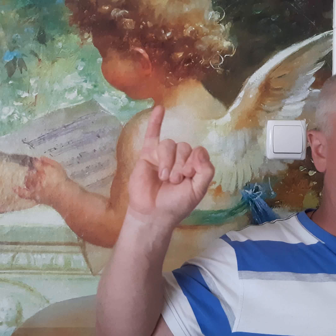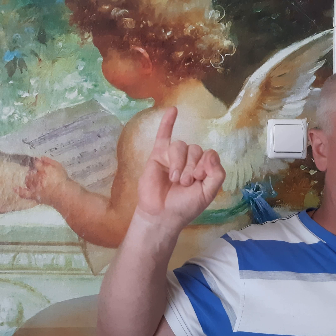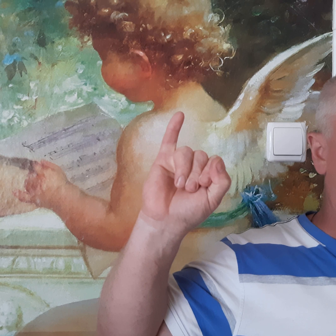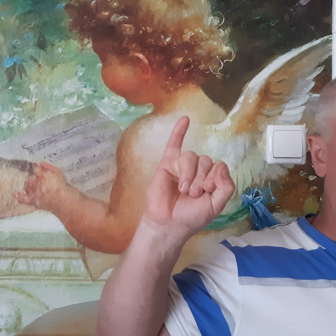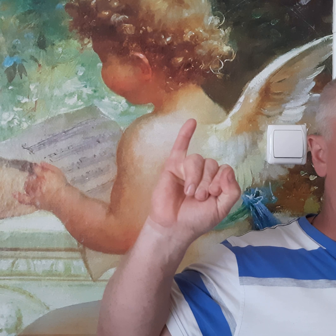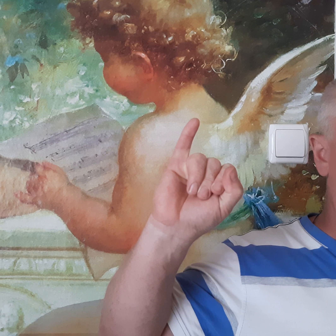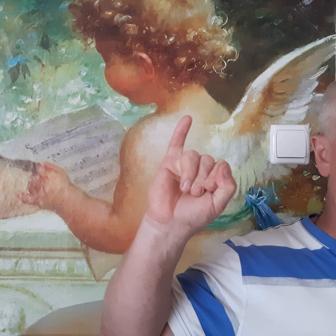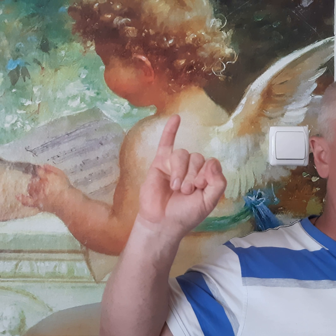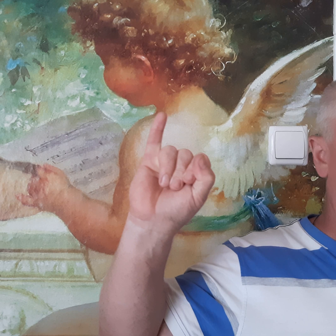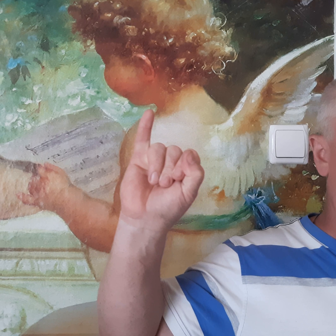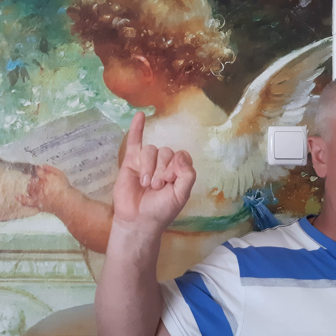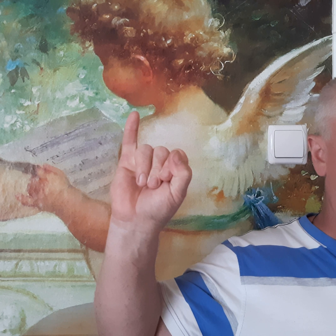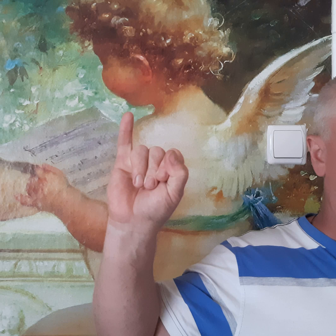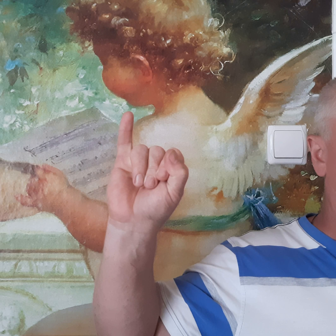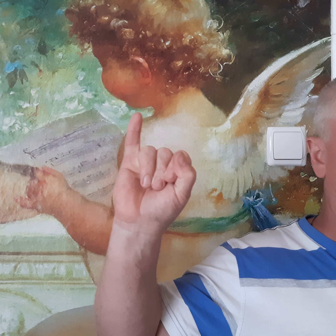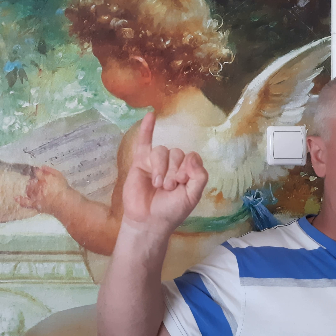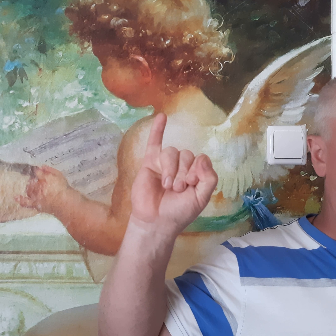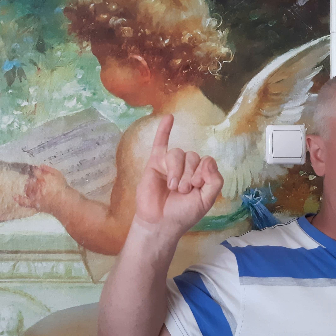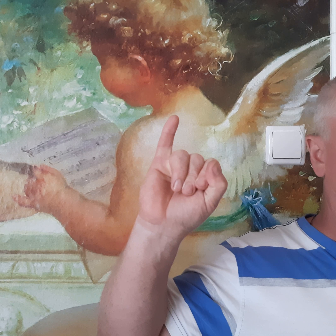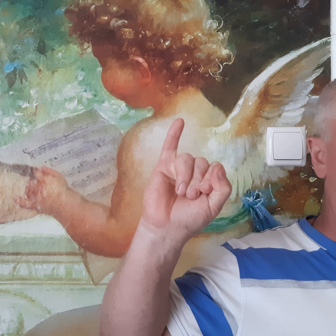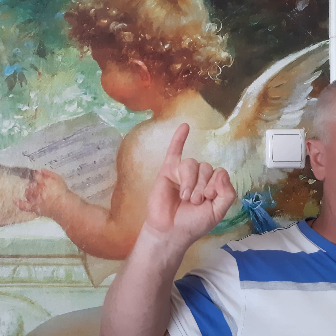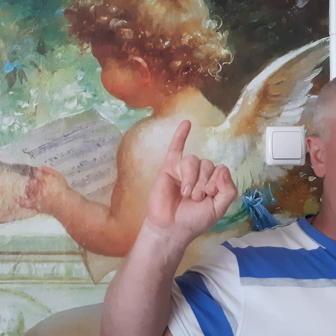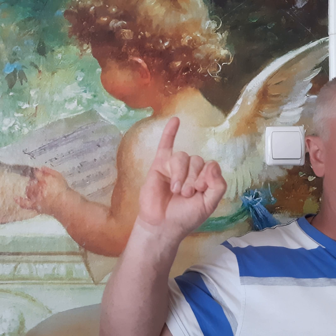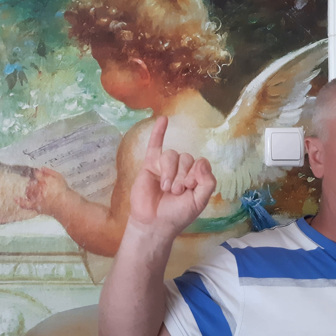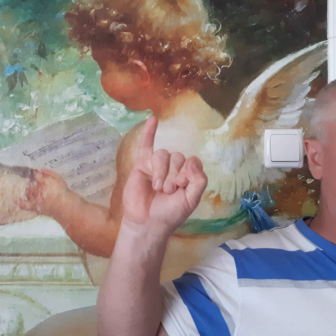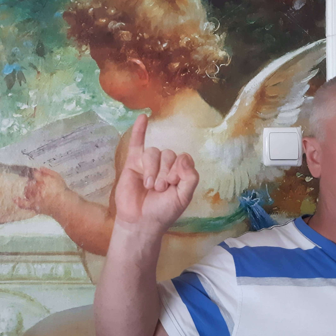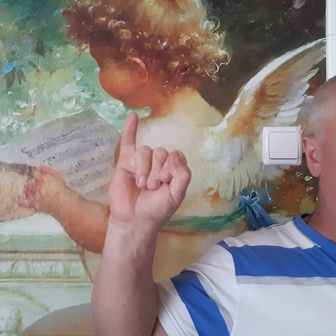Ї